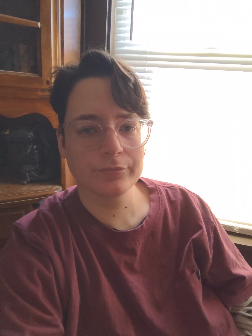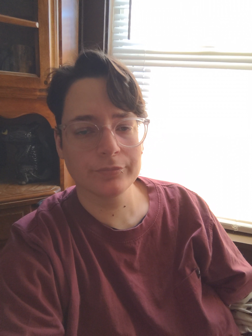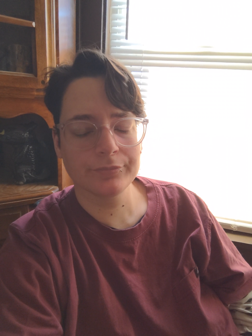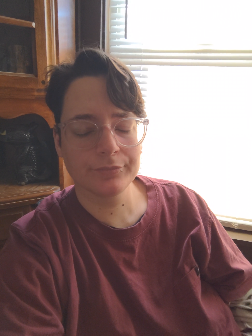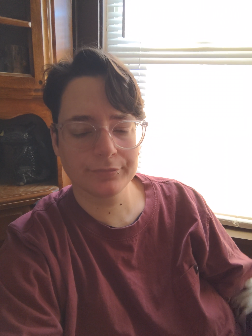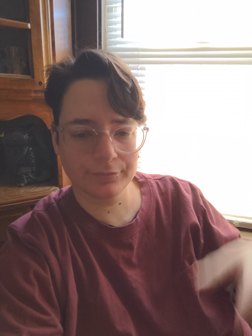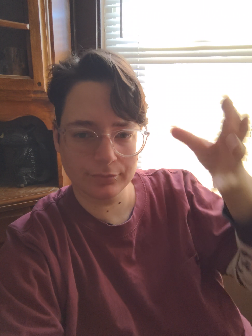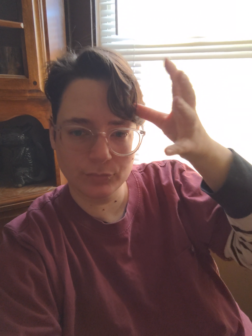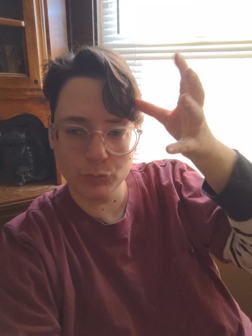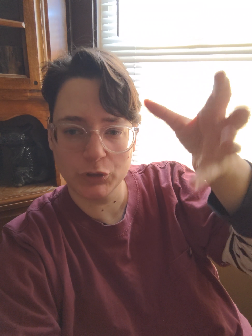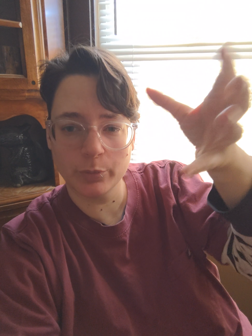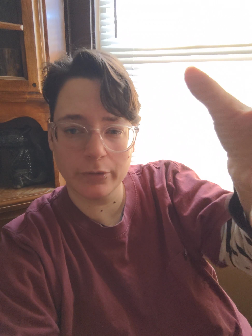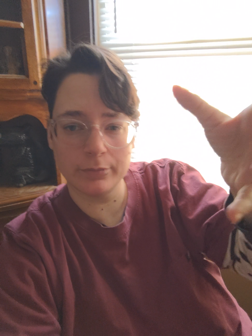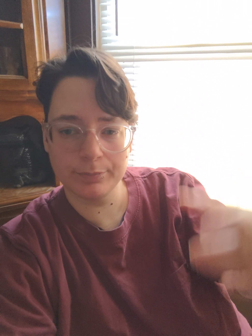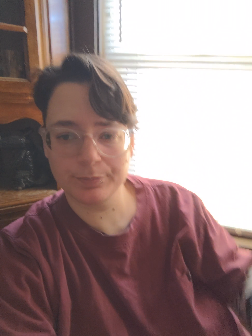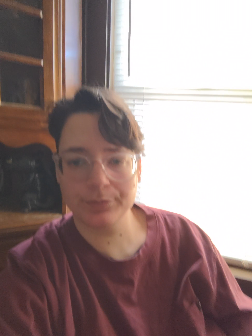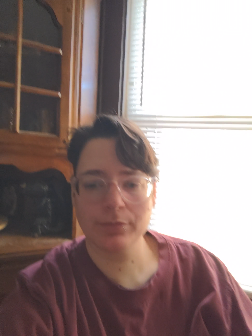grandpa